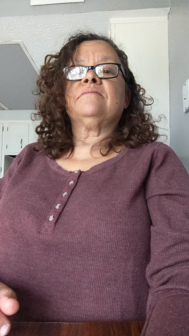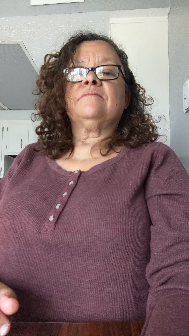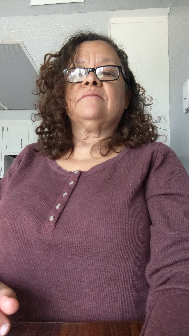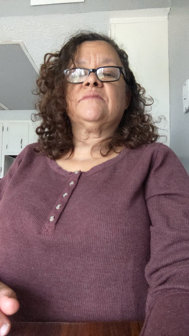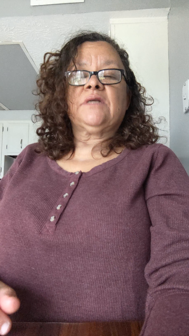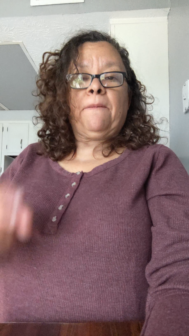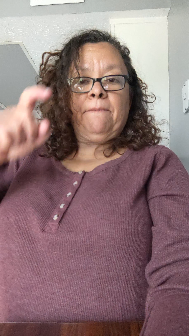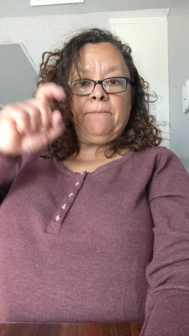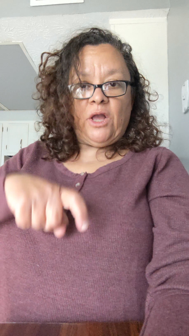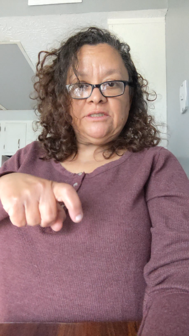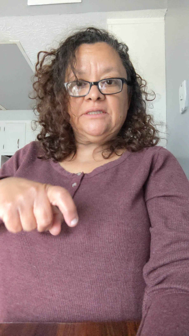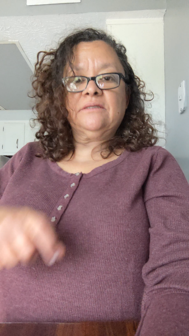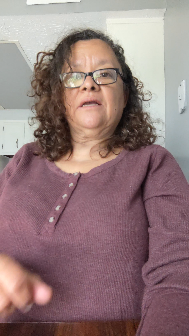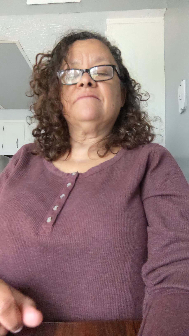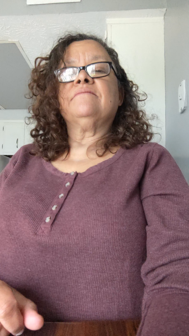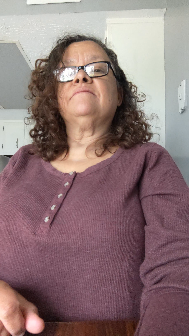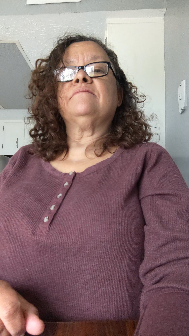must